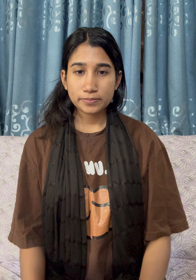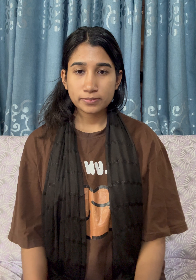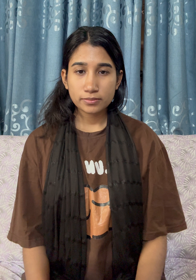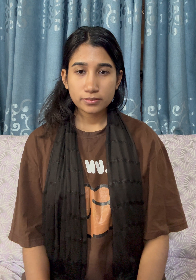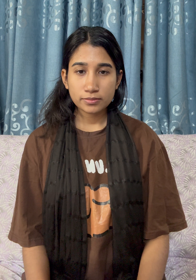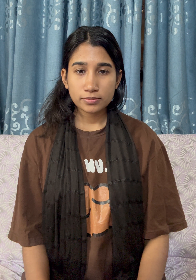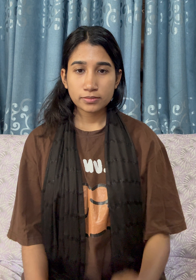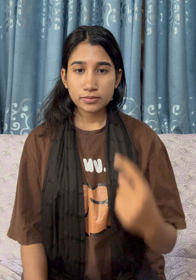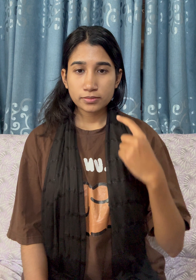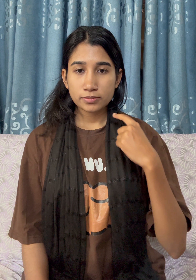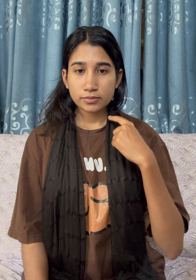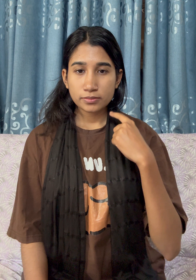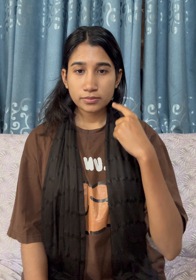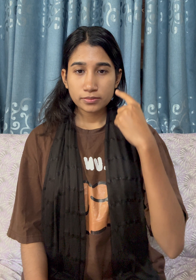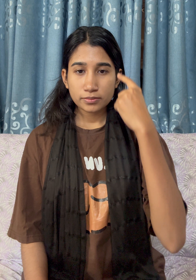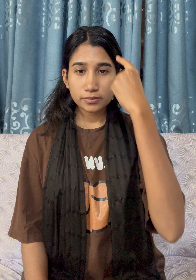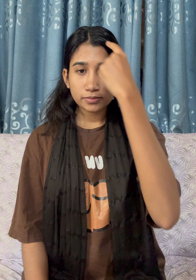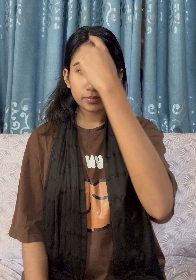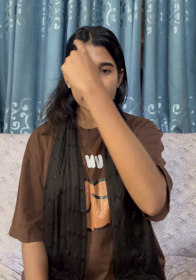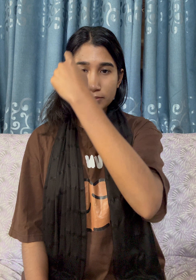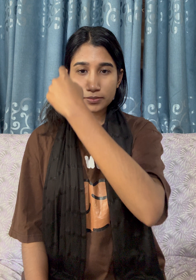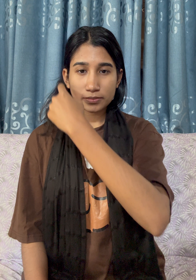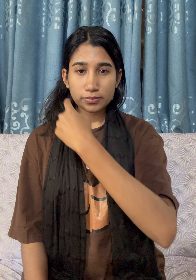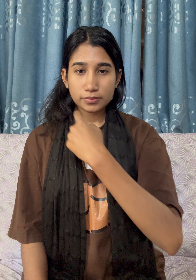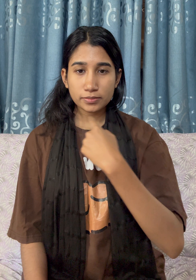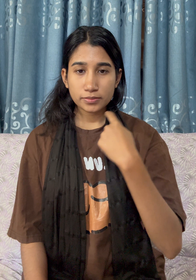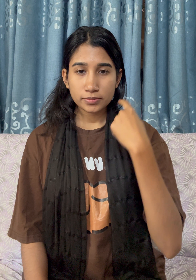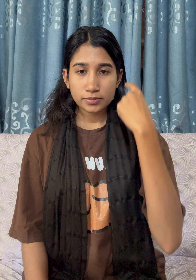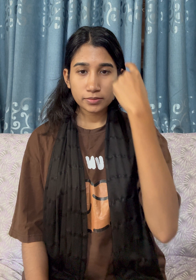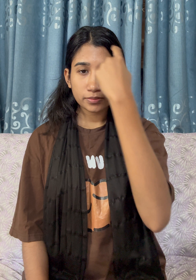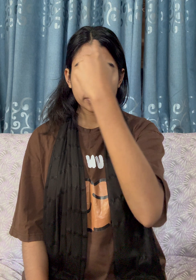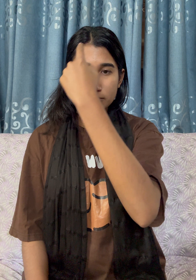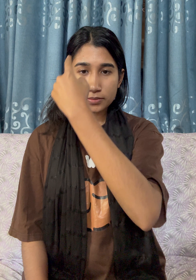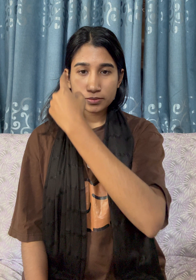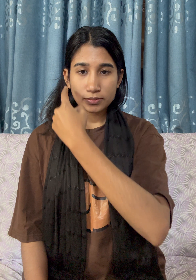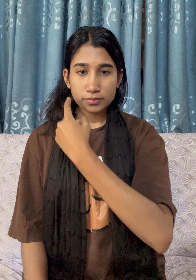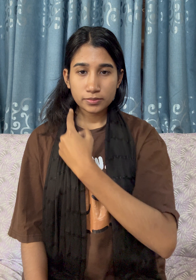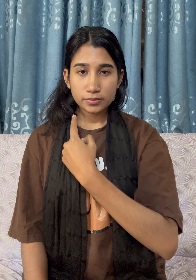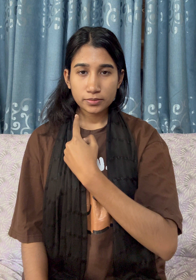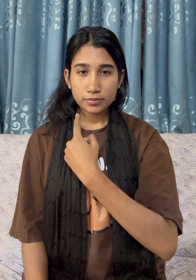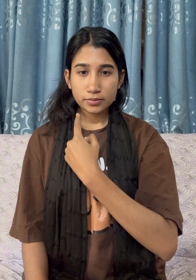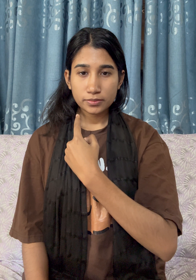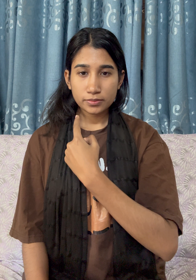মানুষ